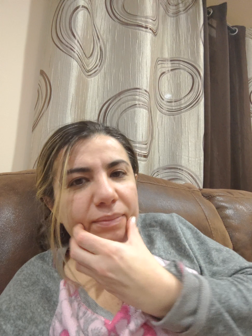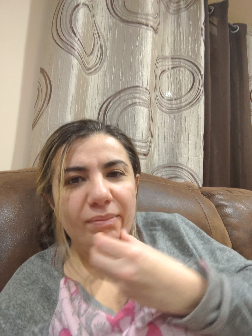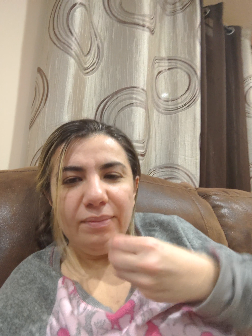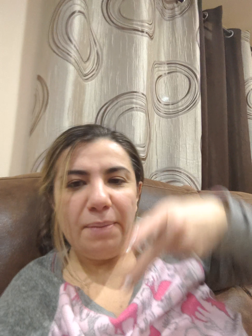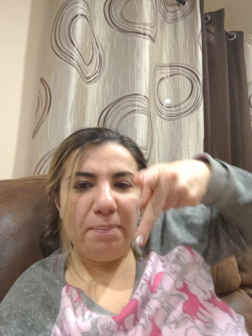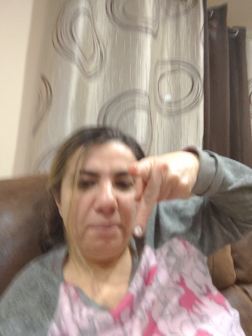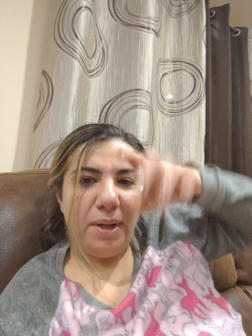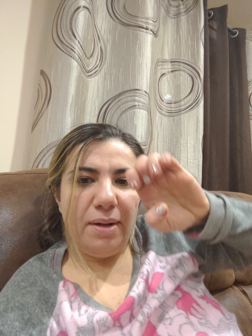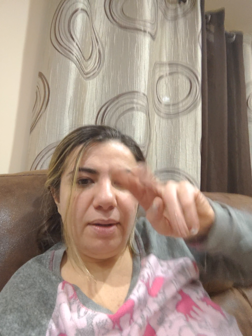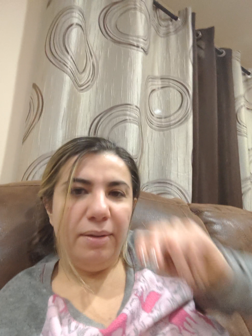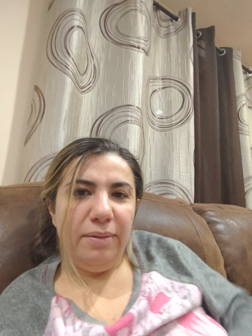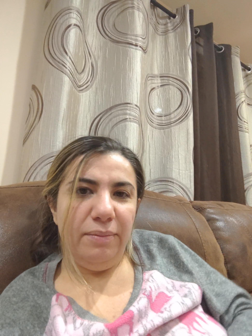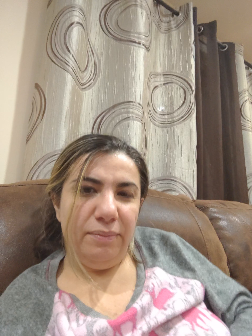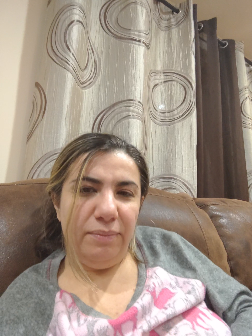pen